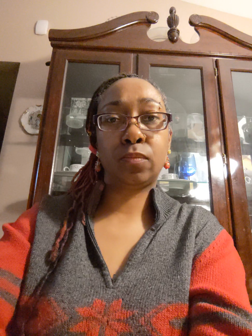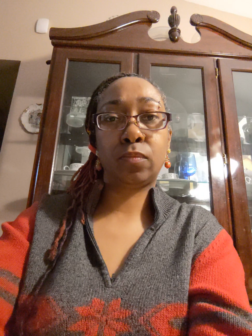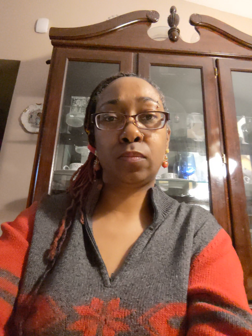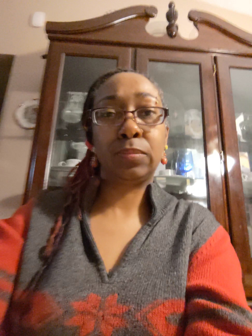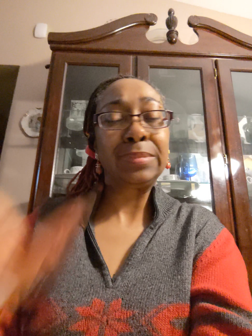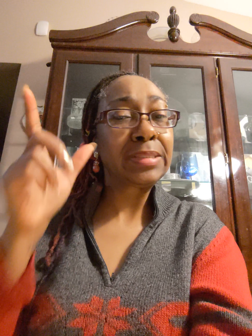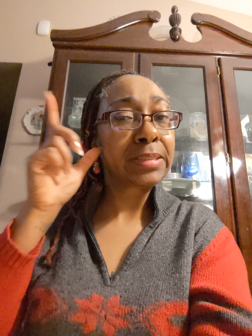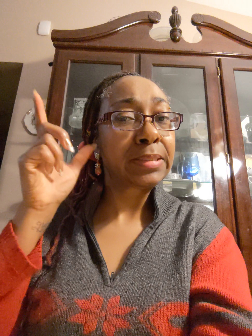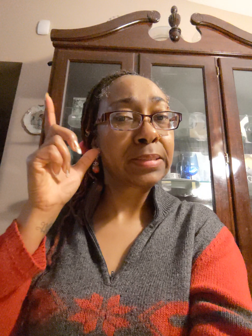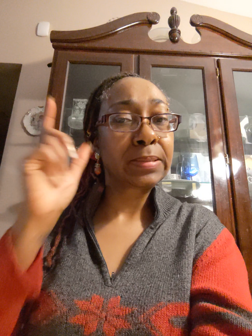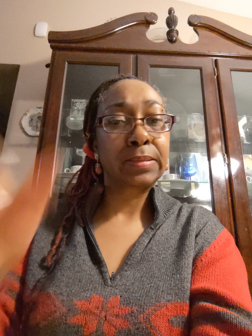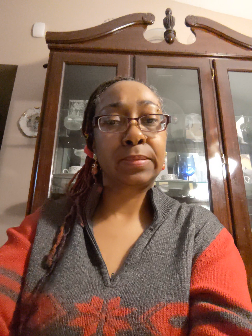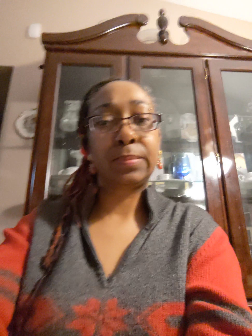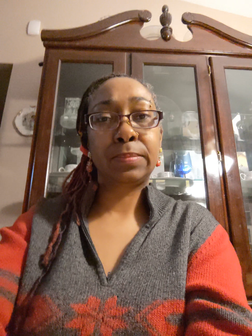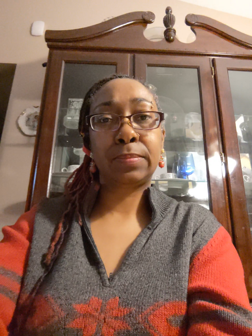listen